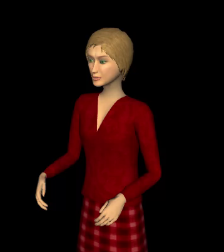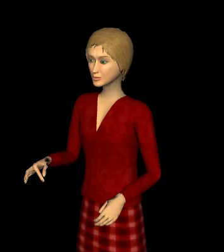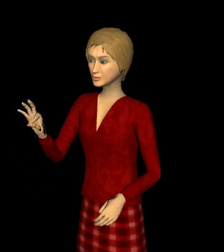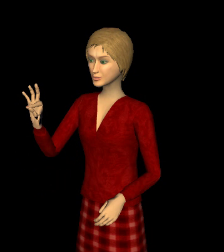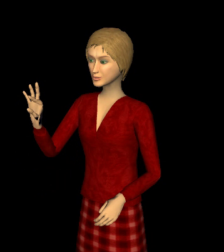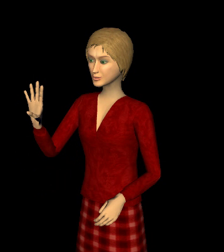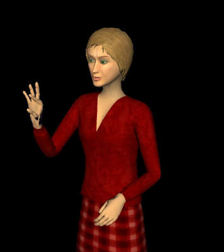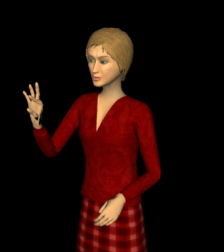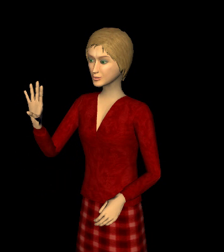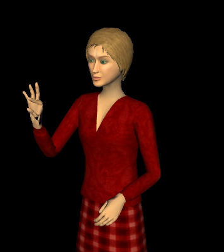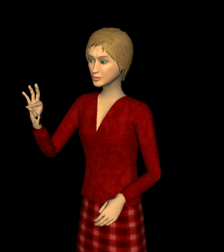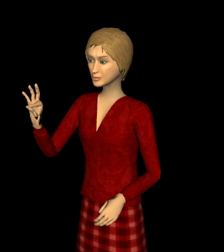50